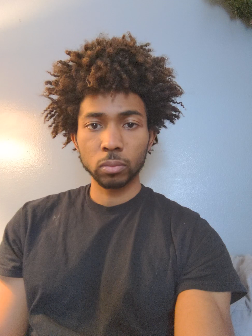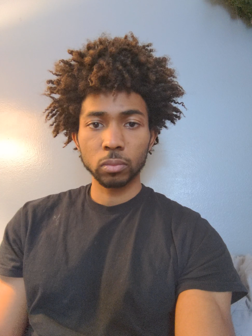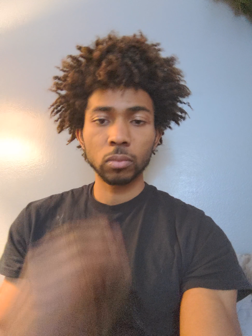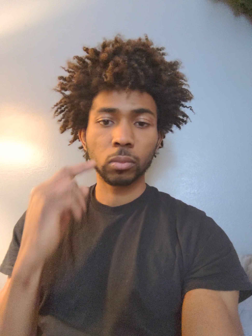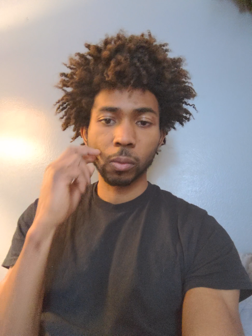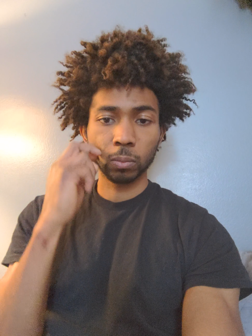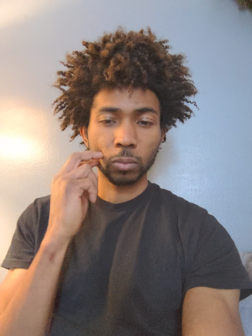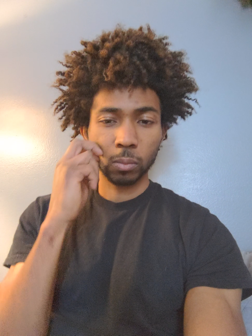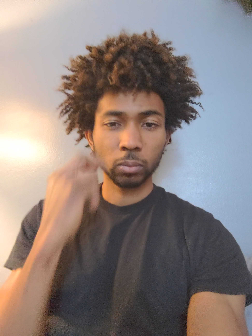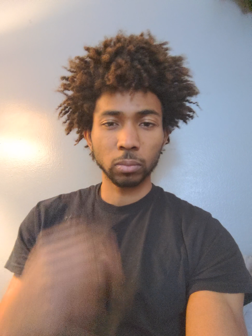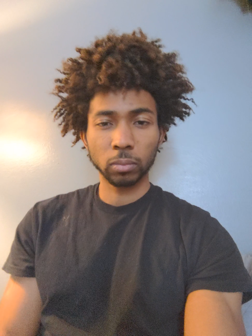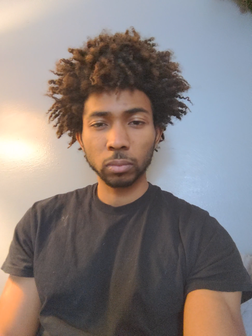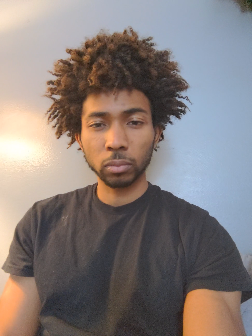gum